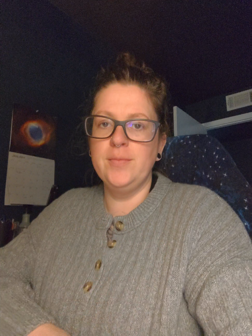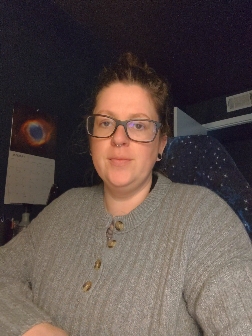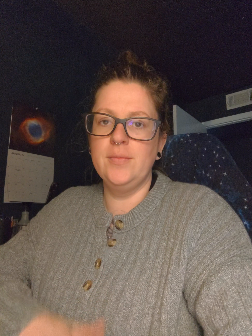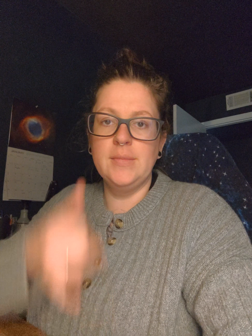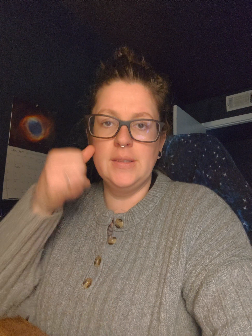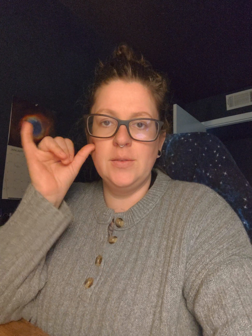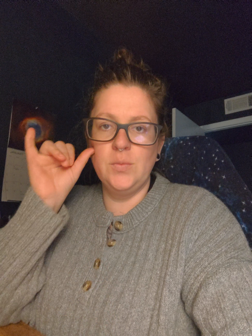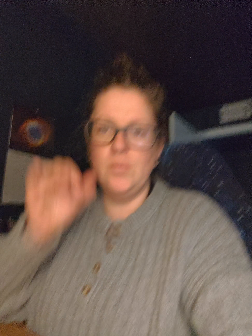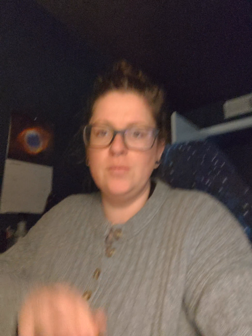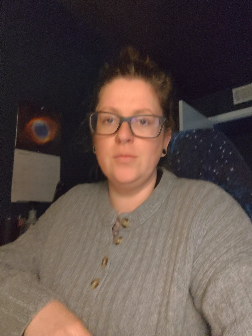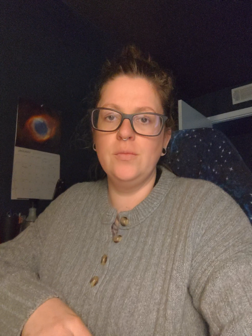cow